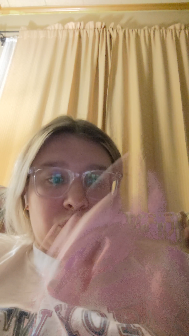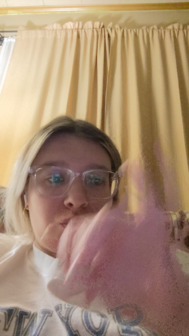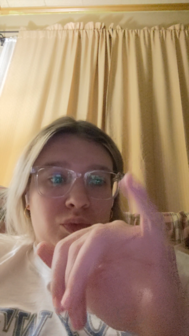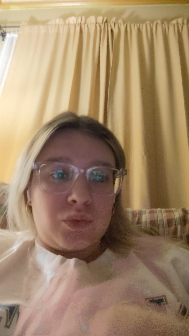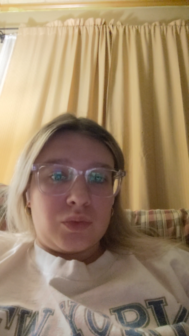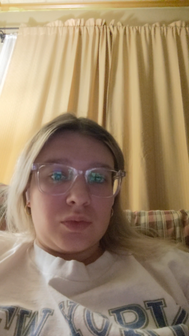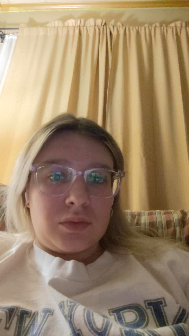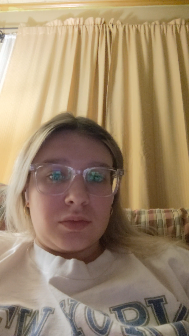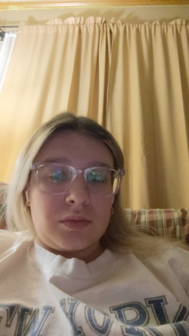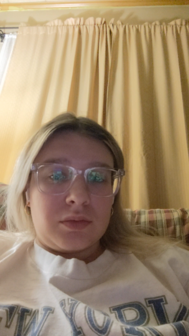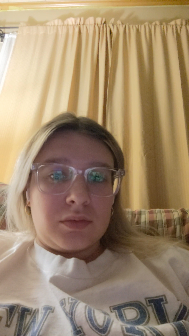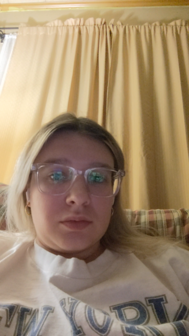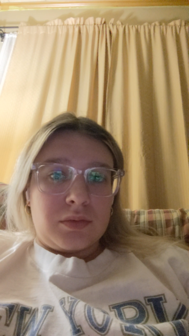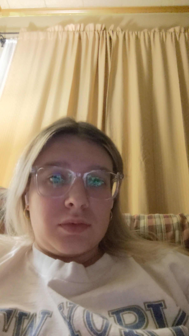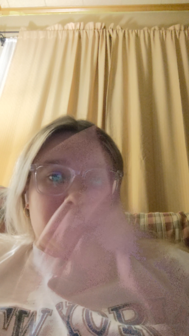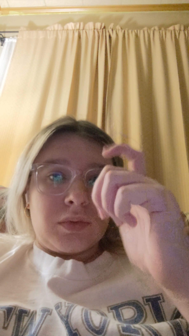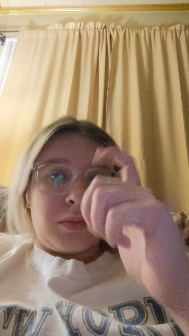camera